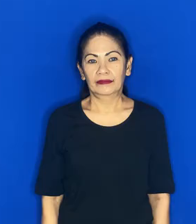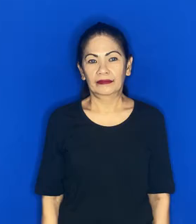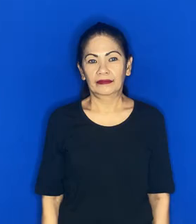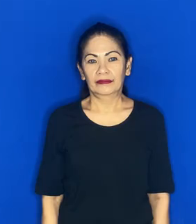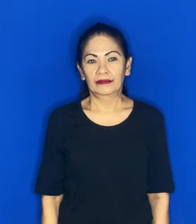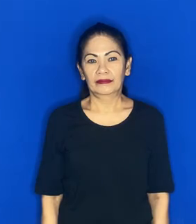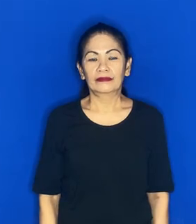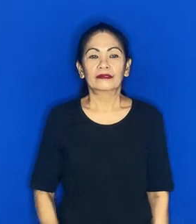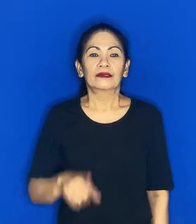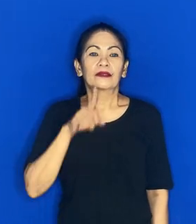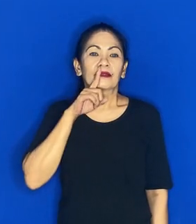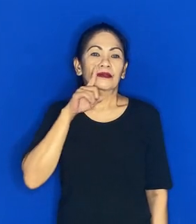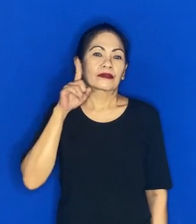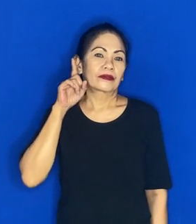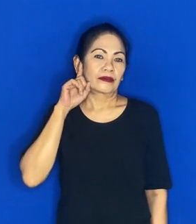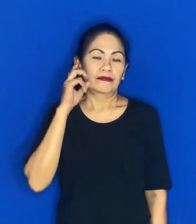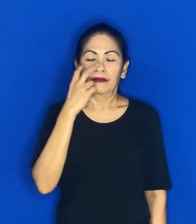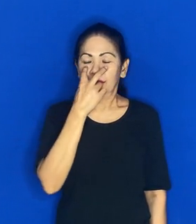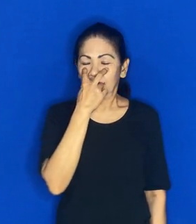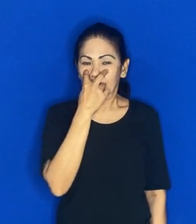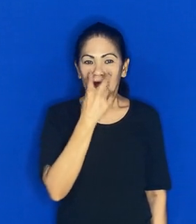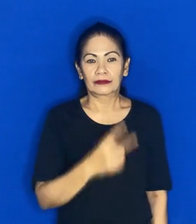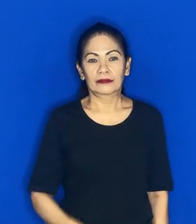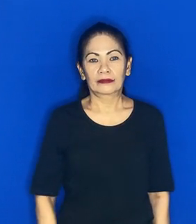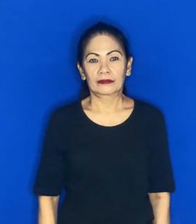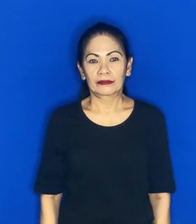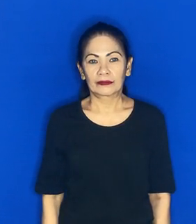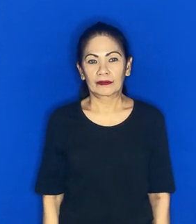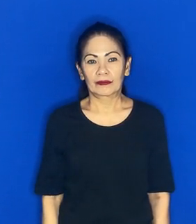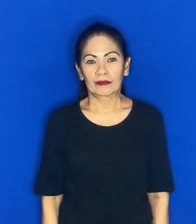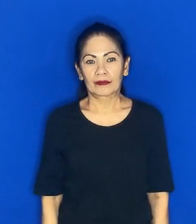deaf blind